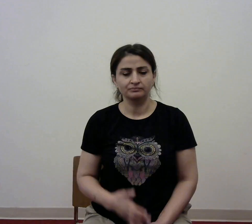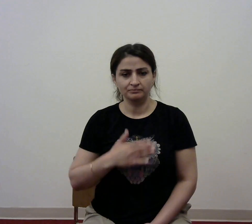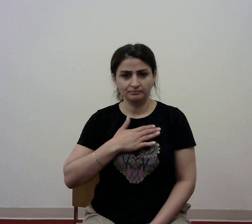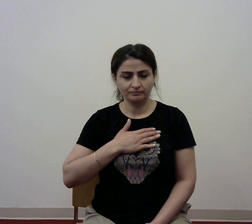mən